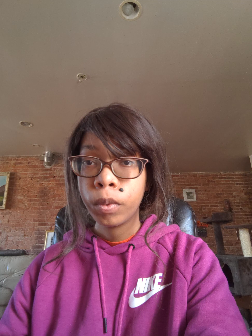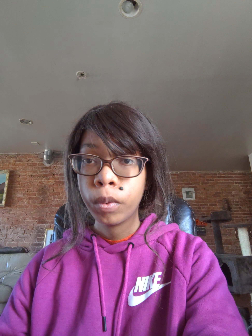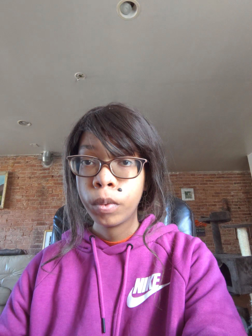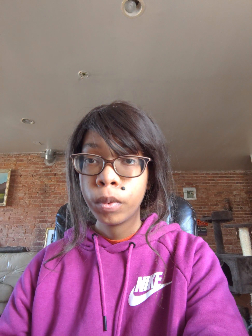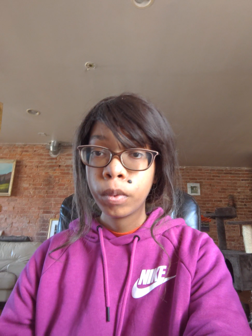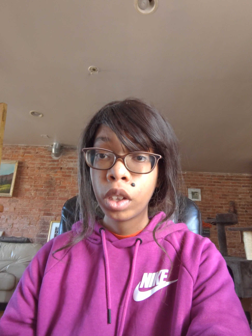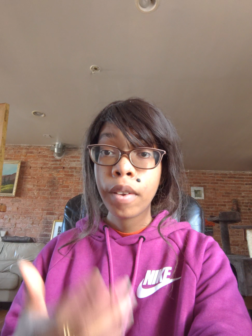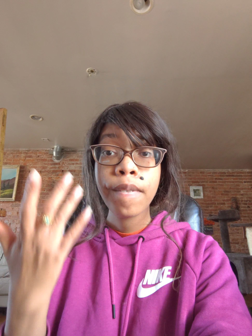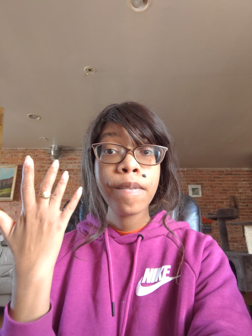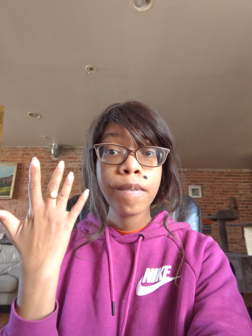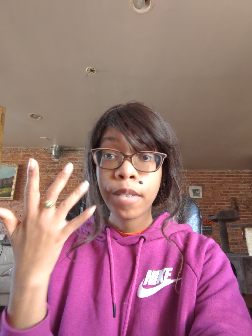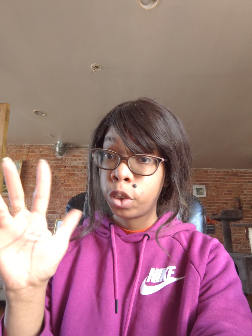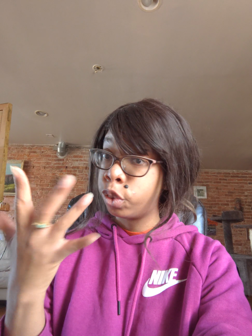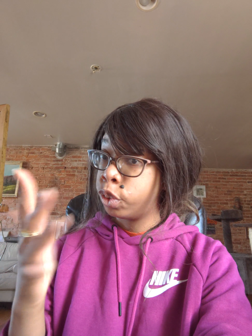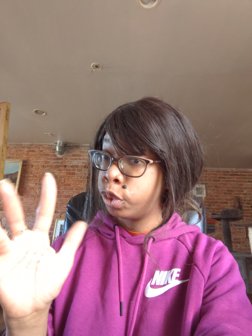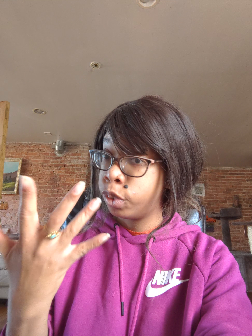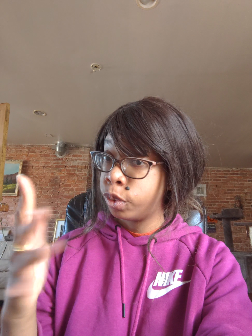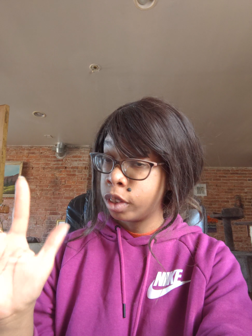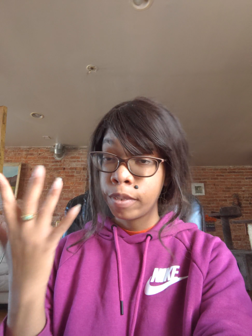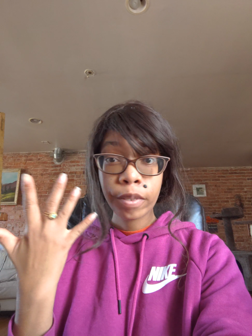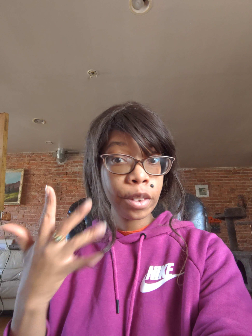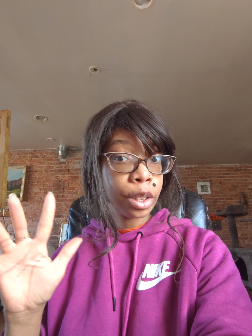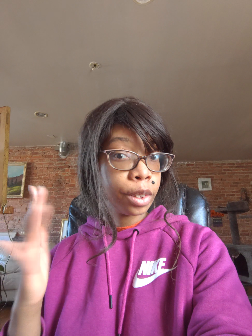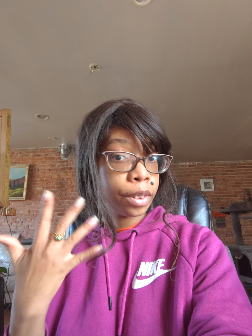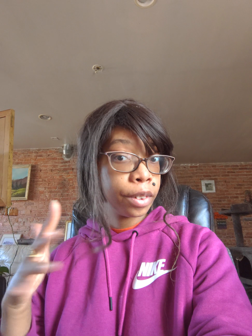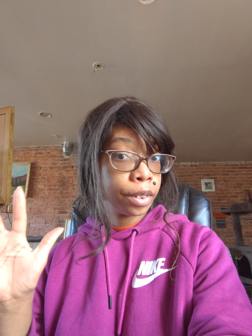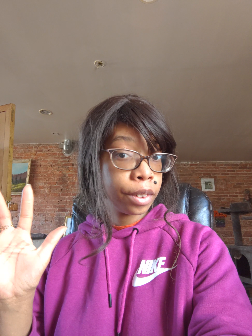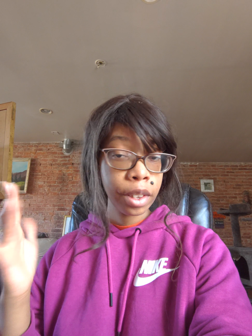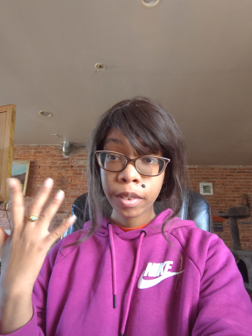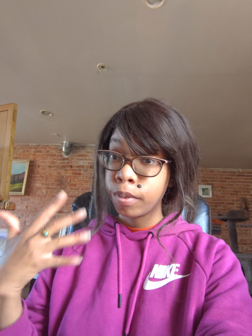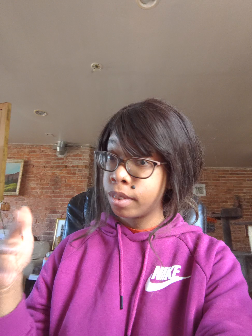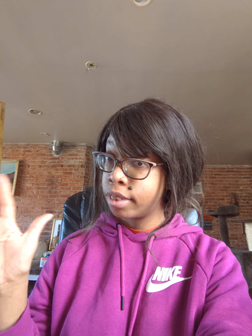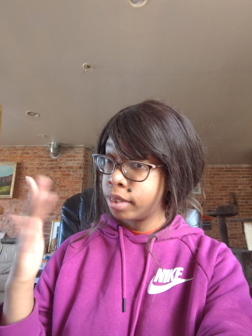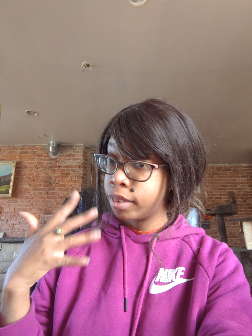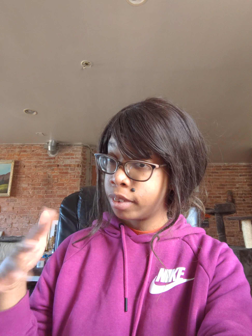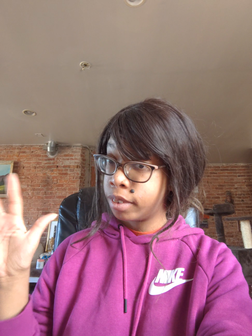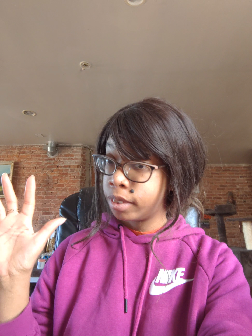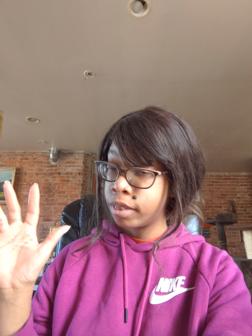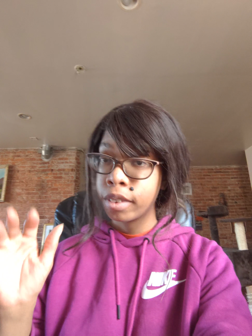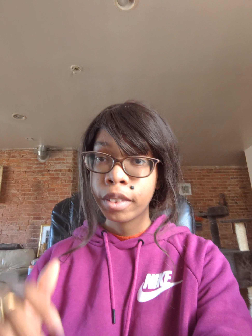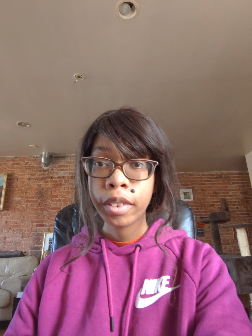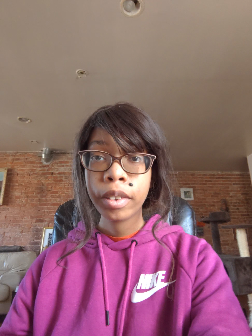finish